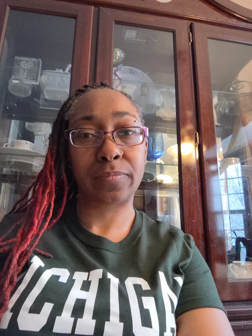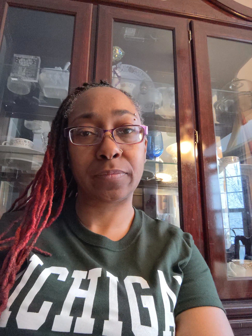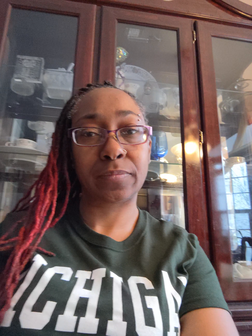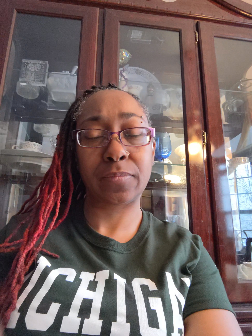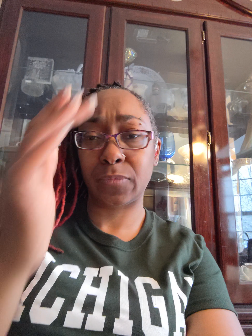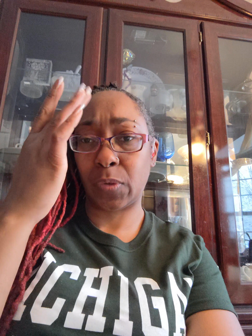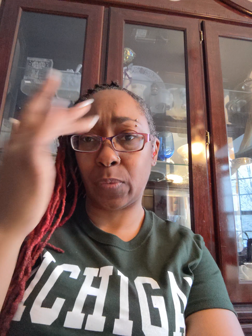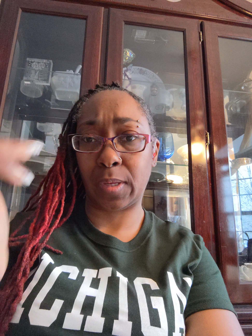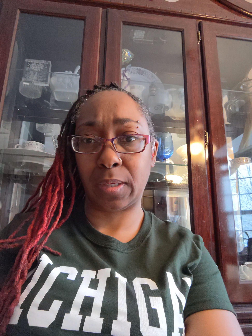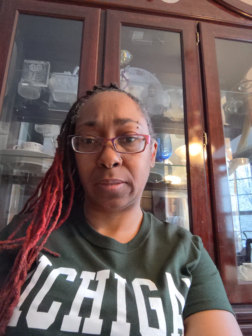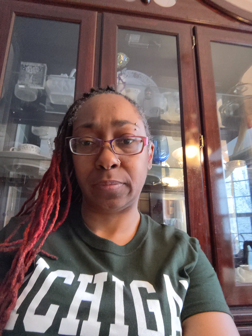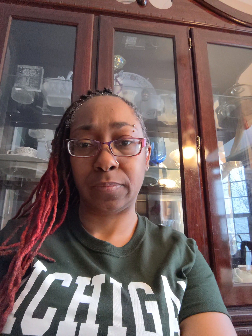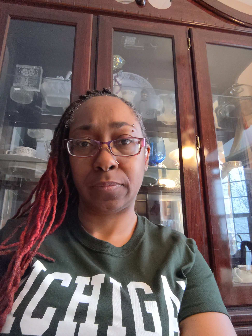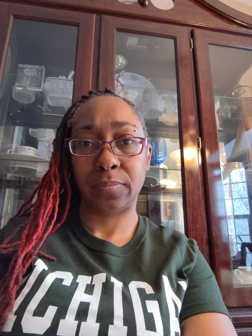why